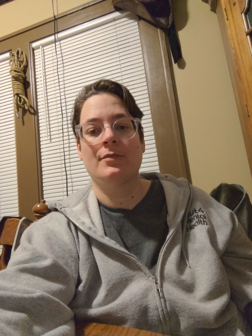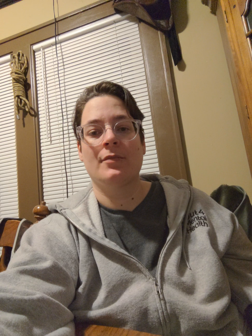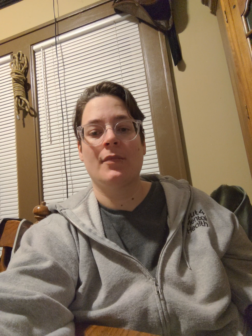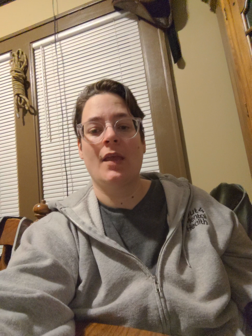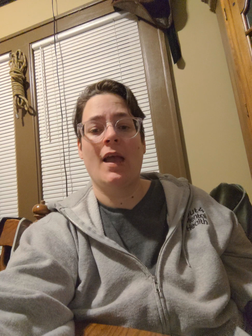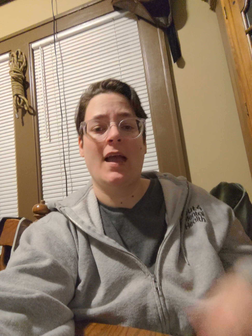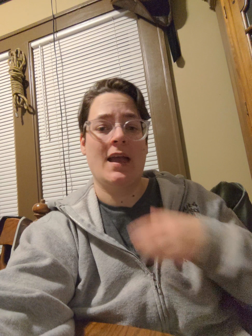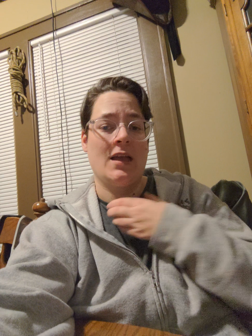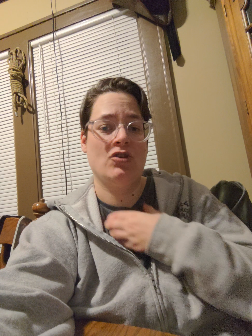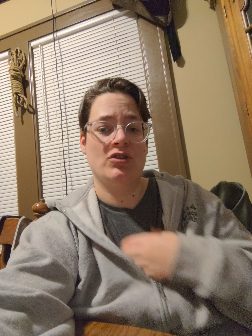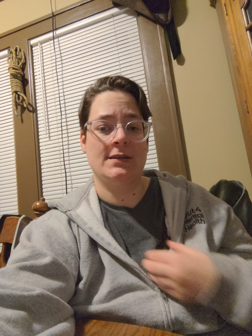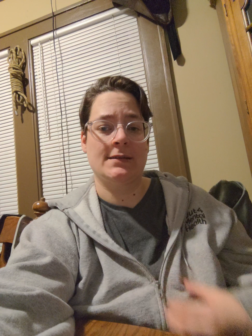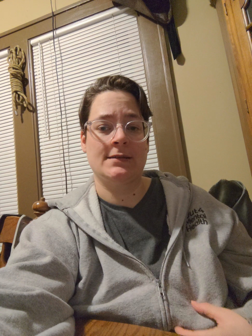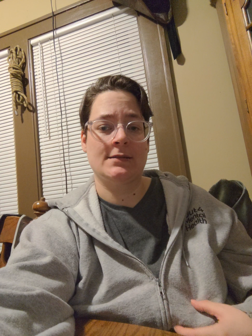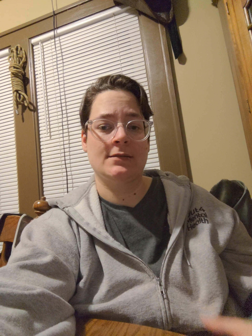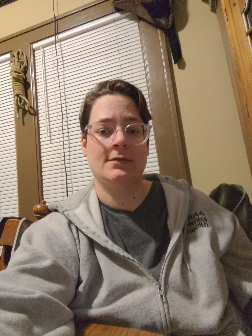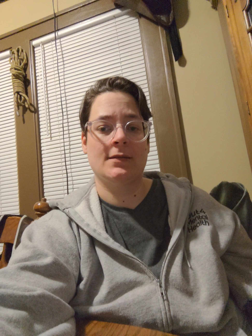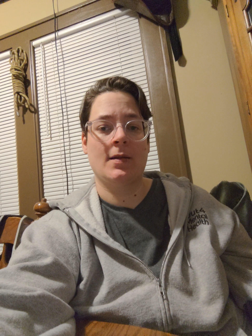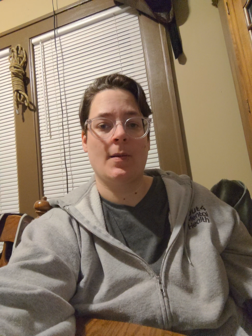hungry